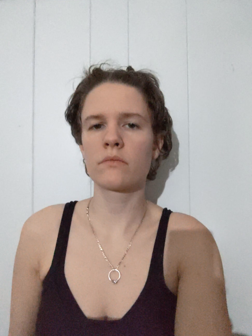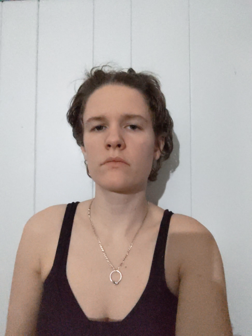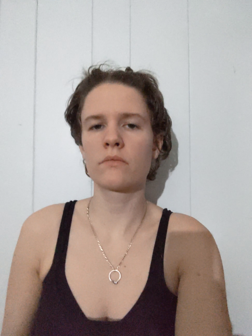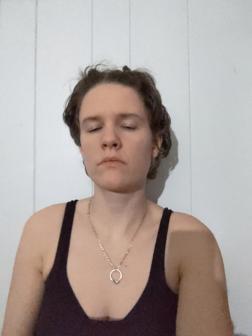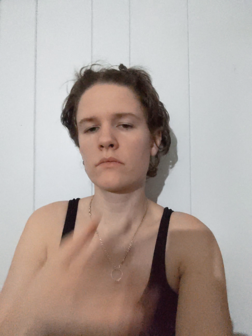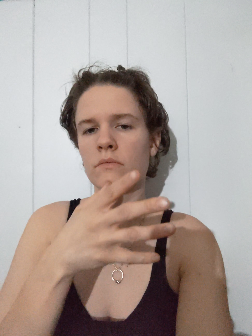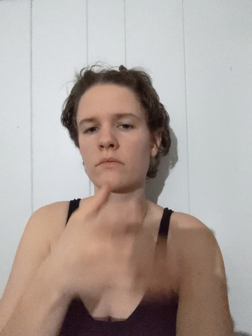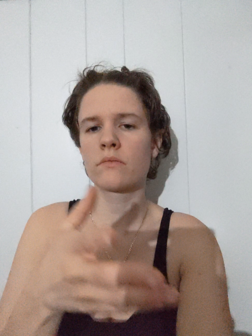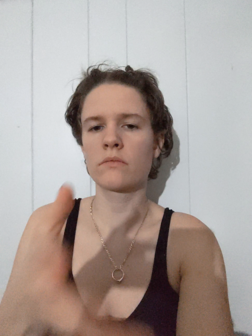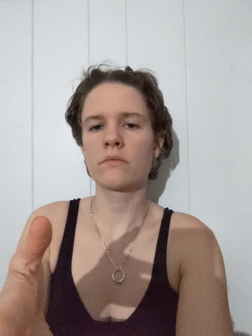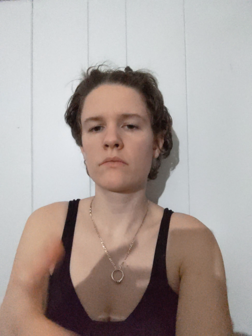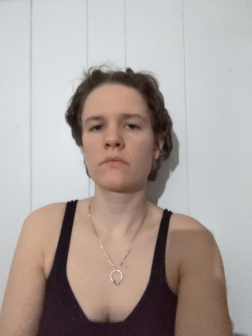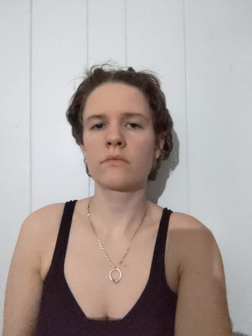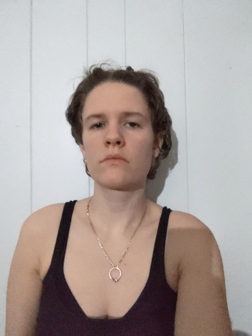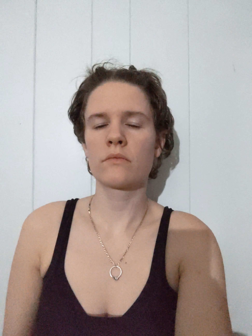grandma